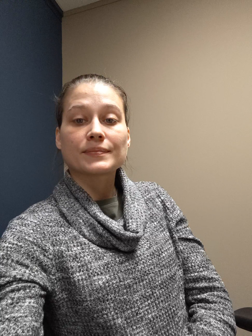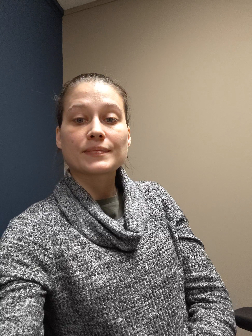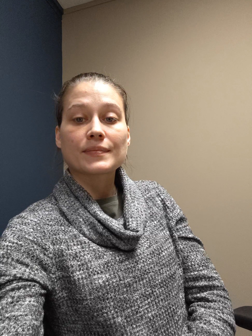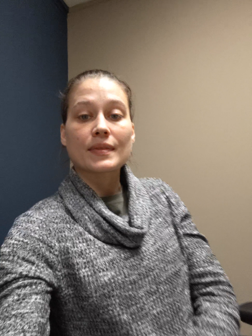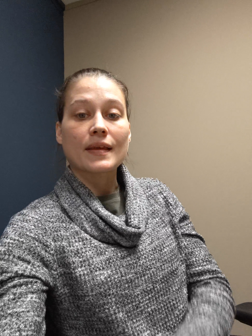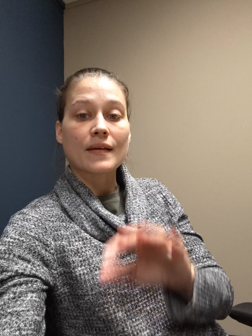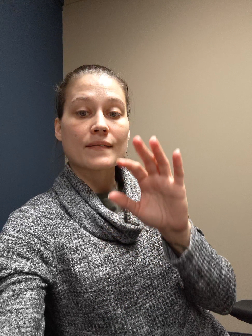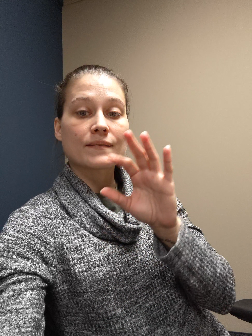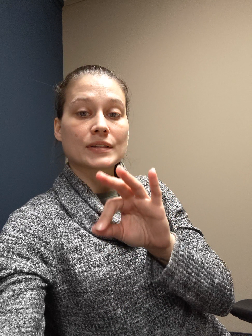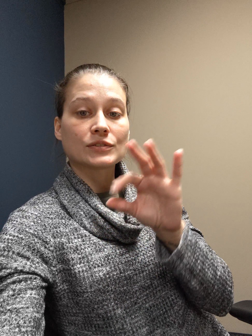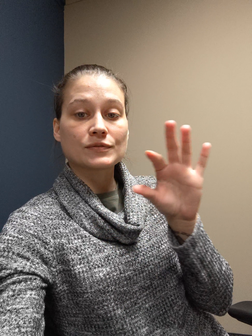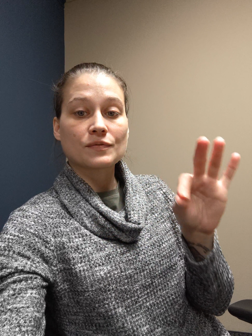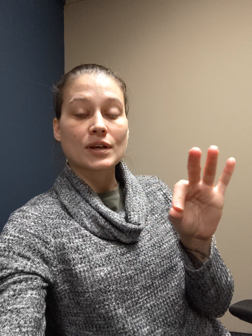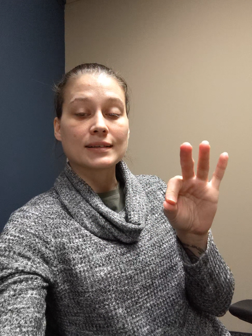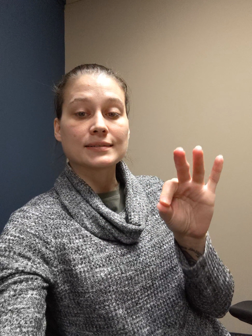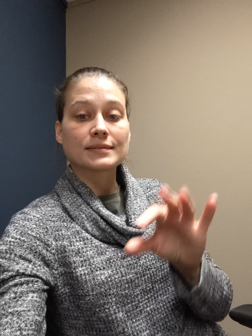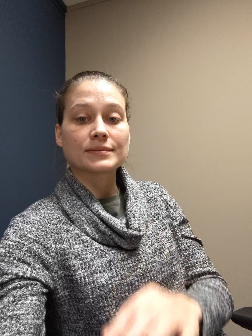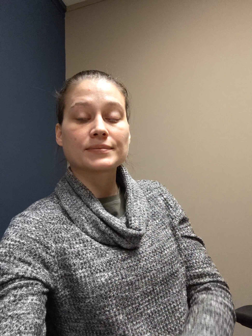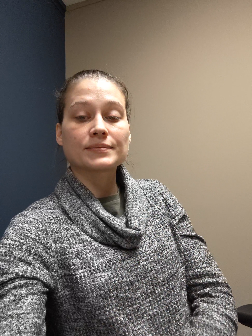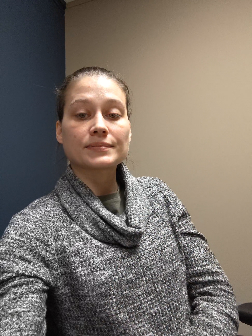french fries